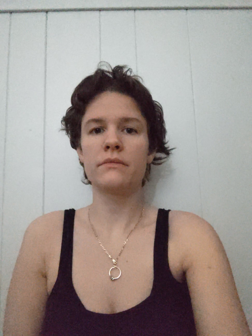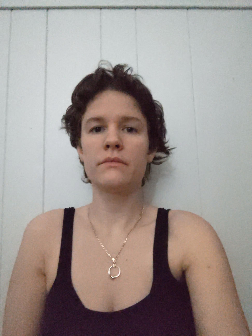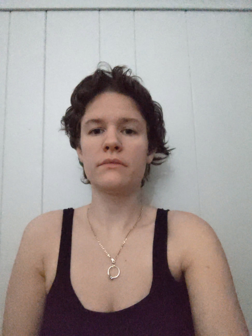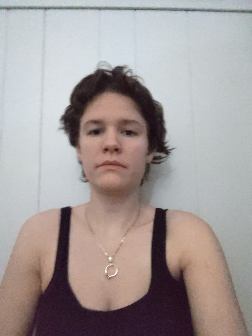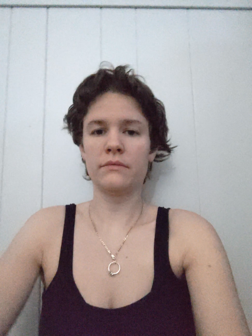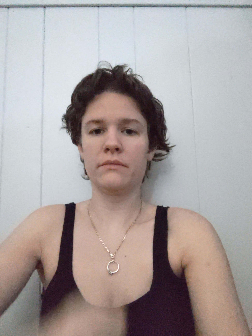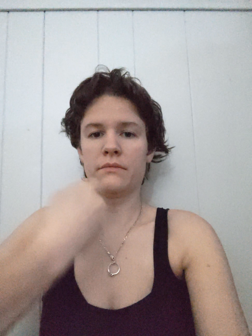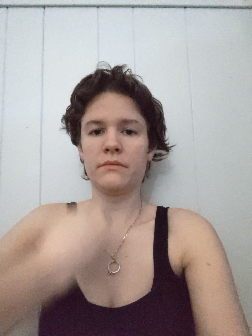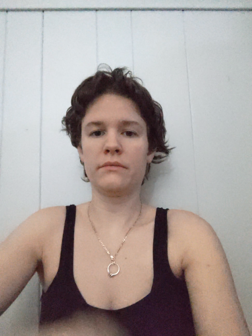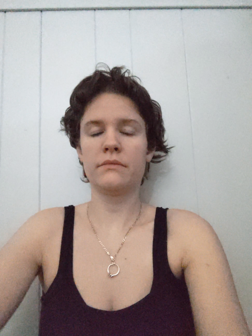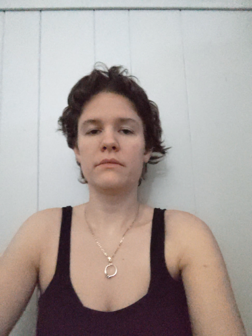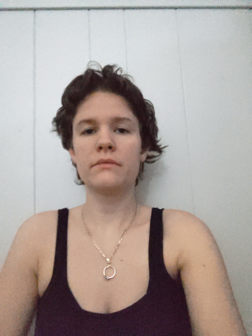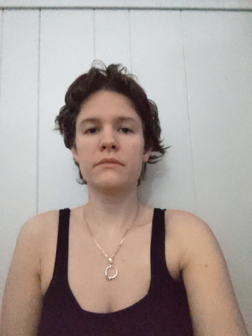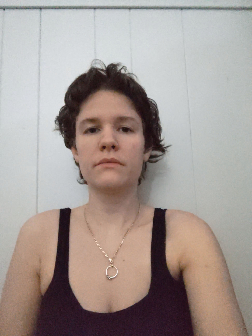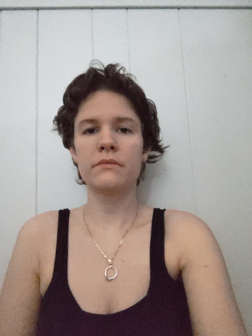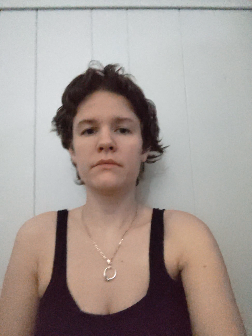zipper